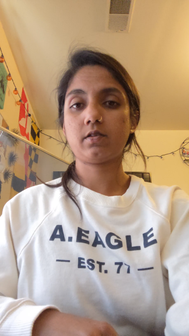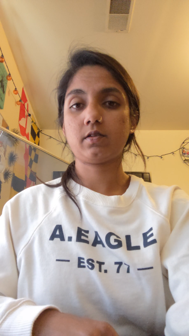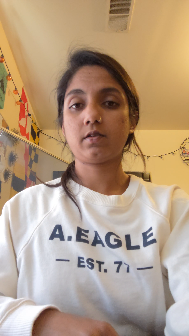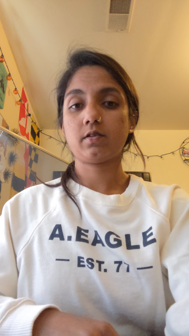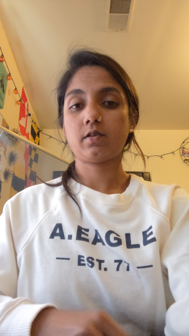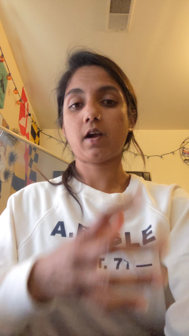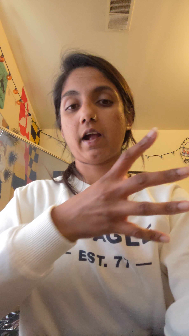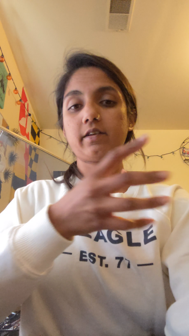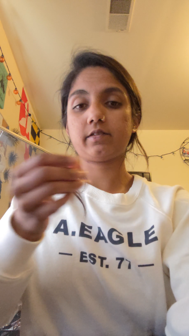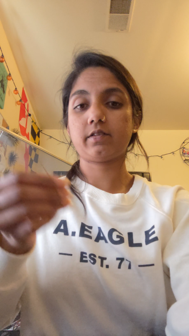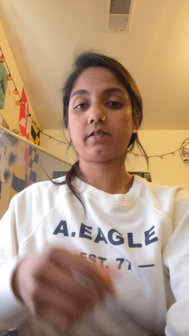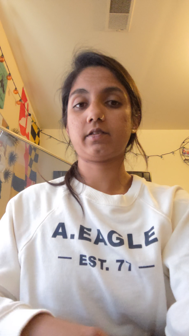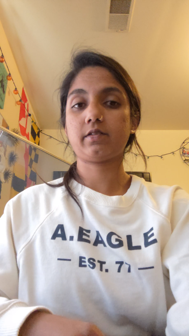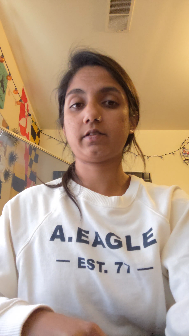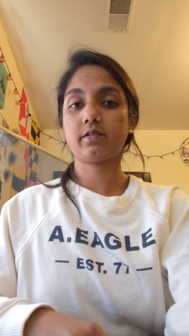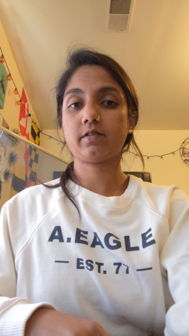and